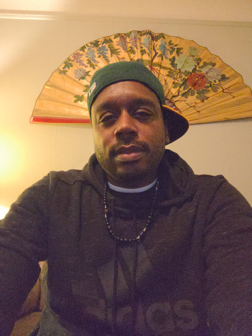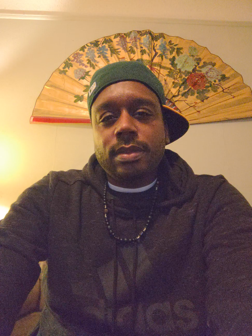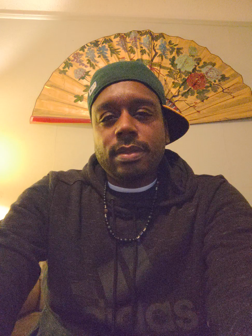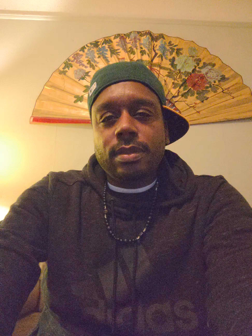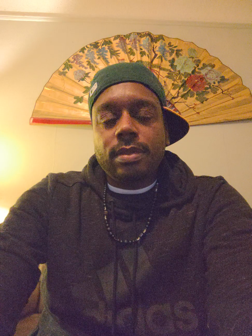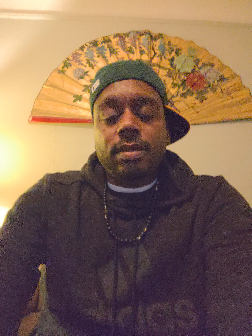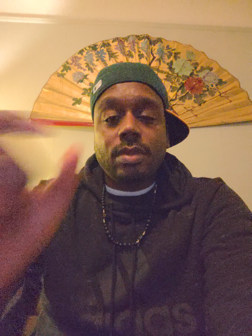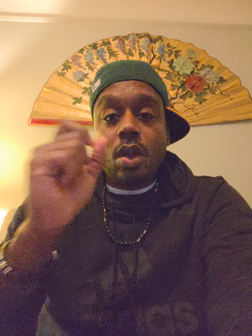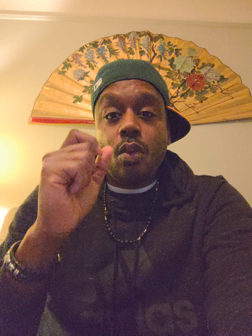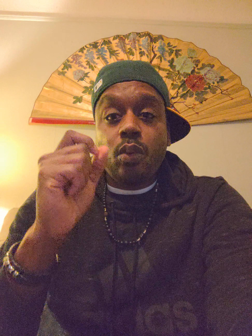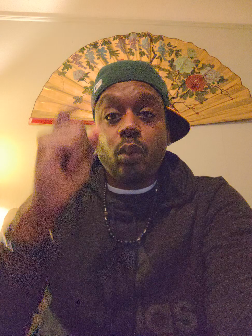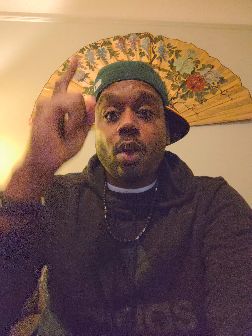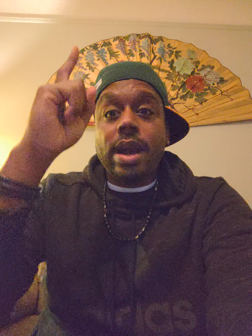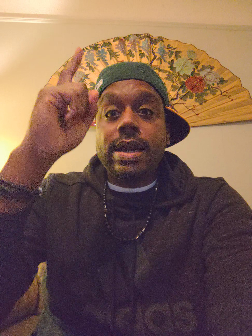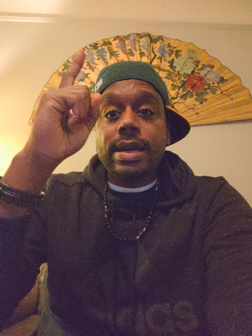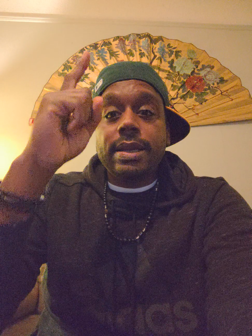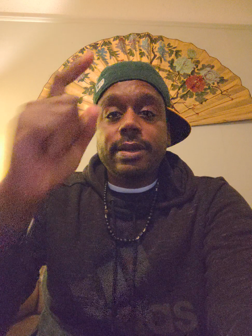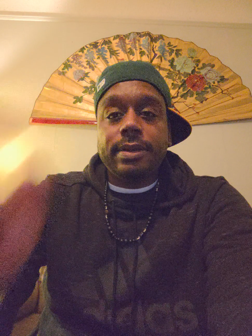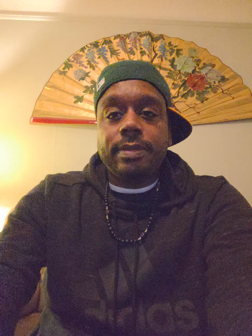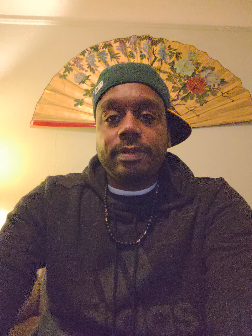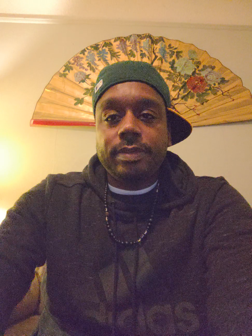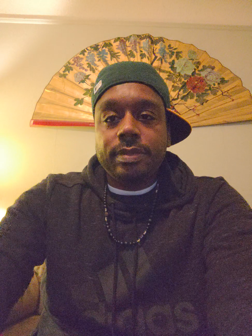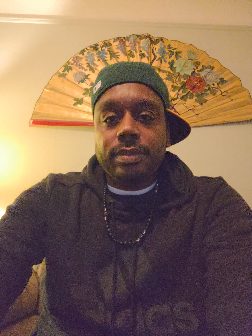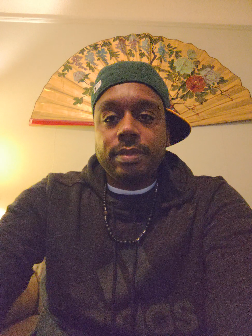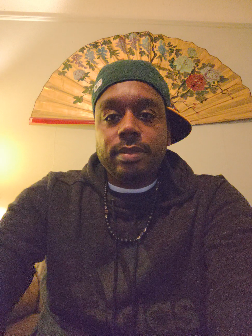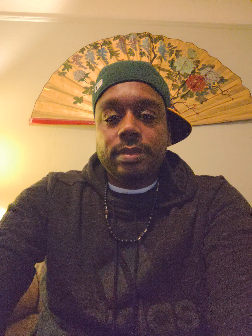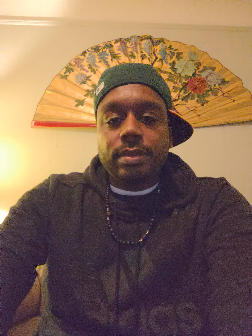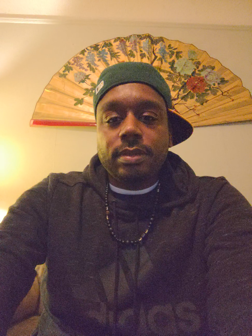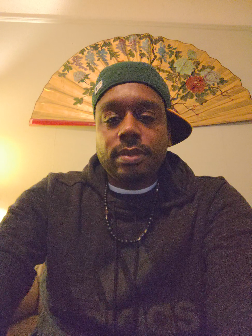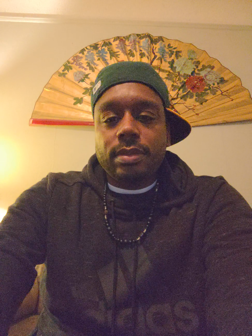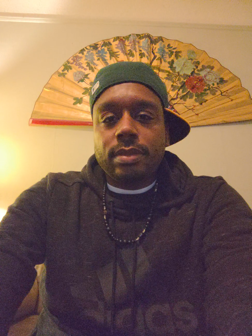awake